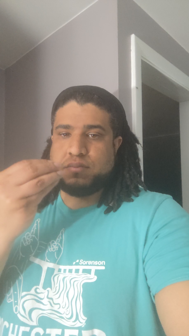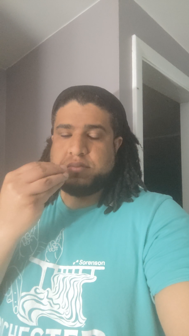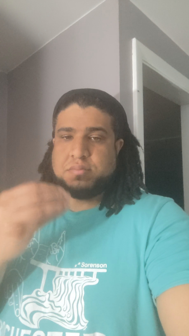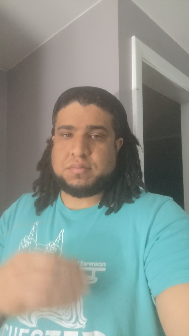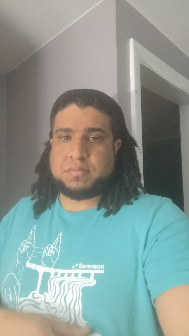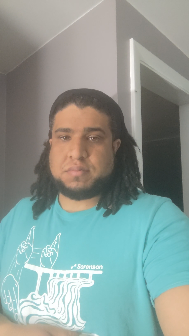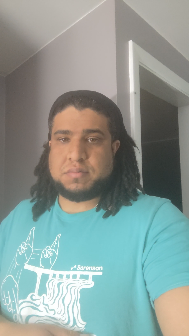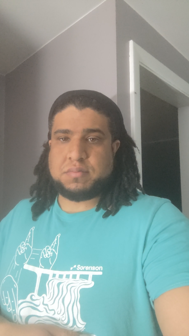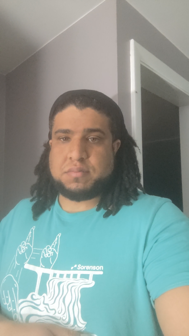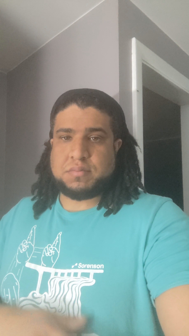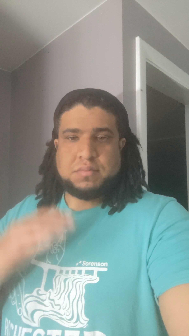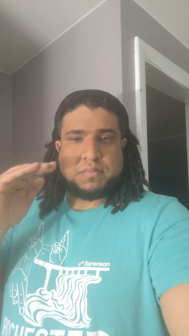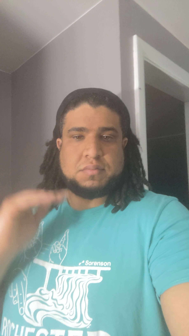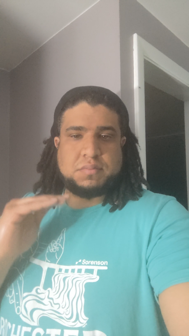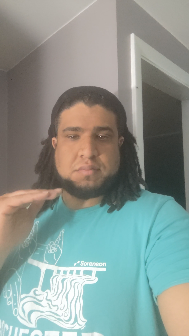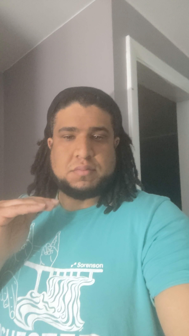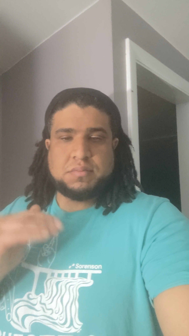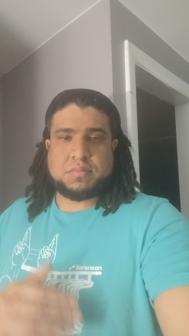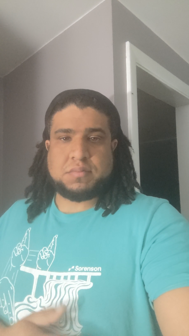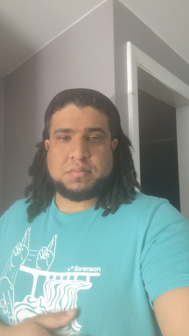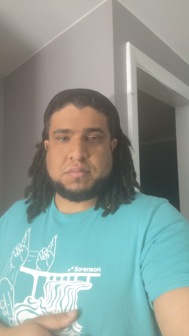little